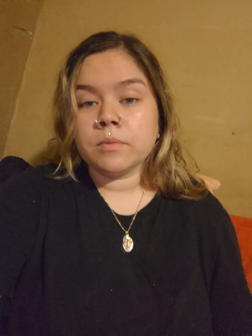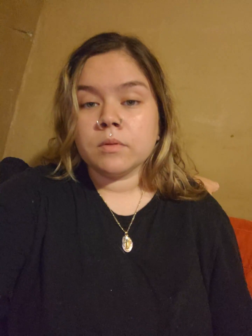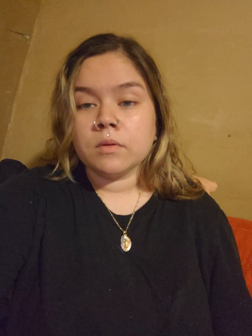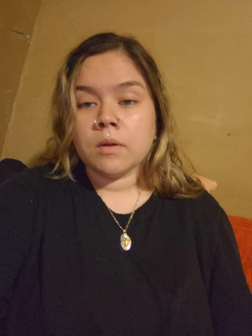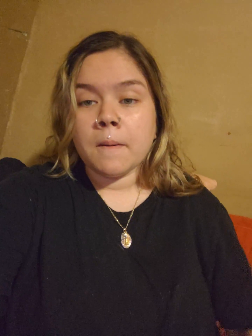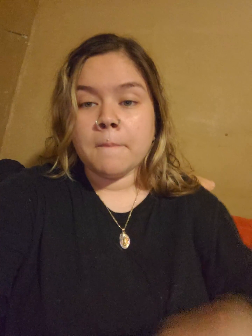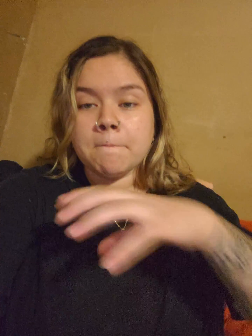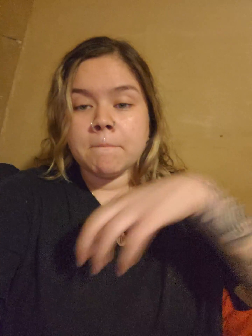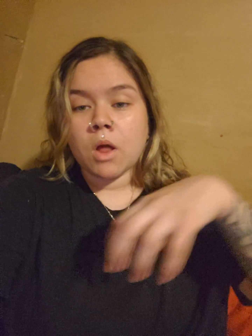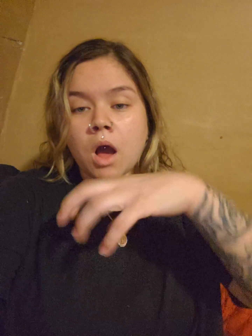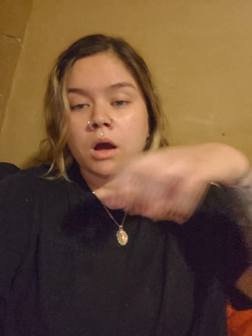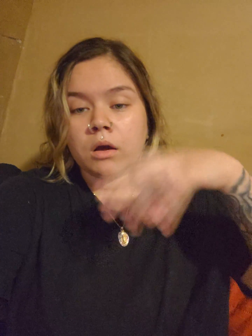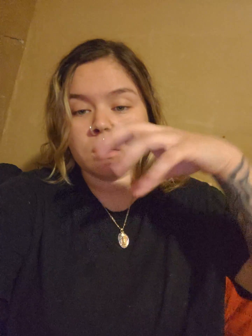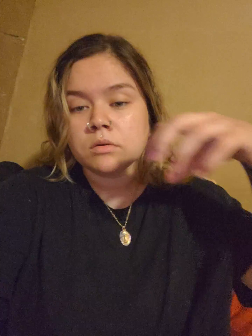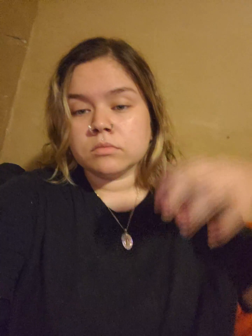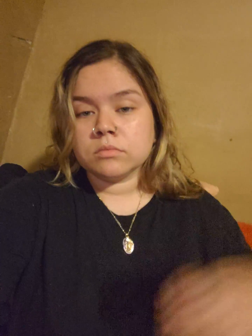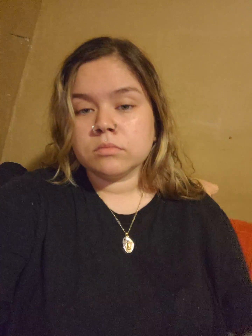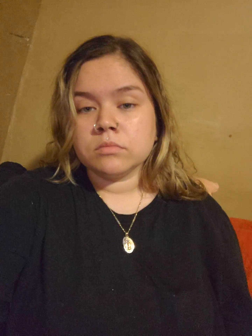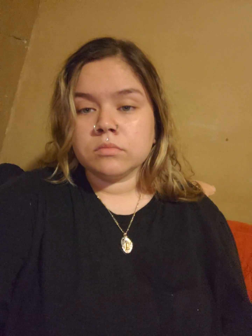block